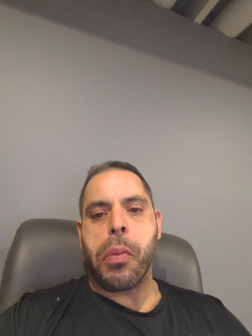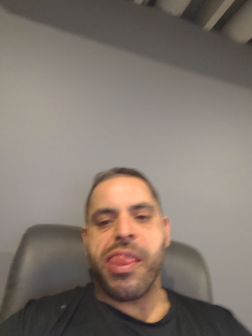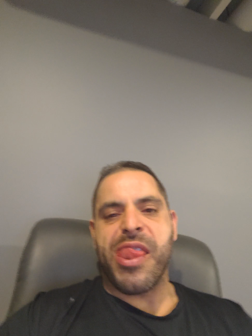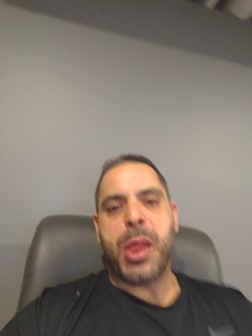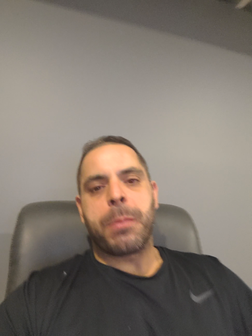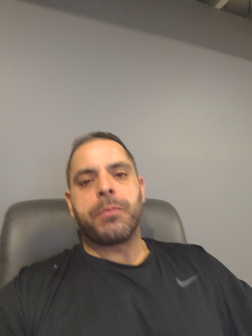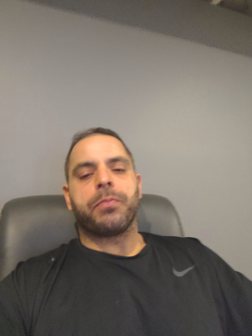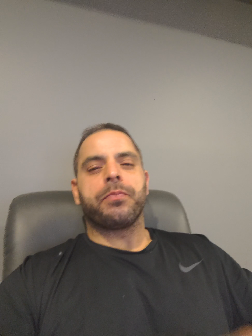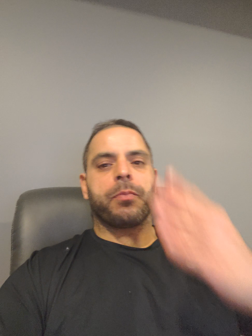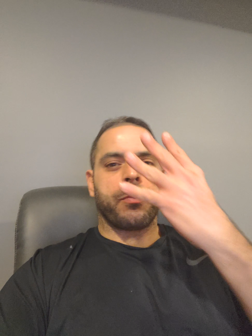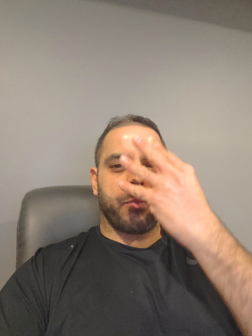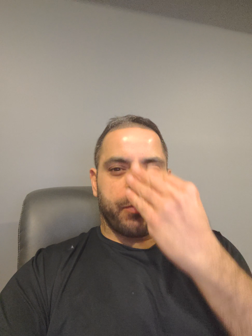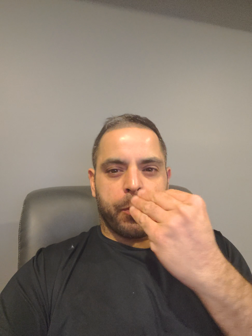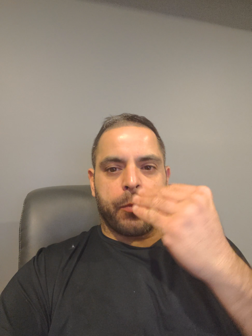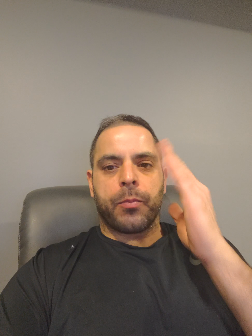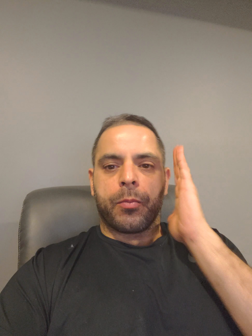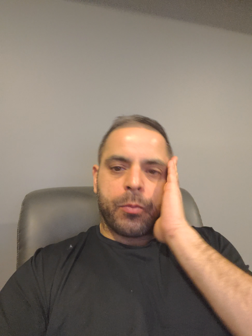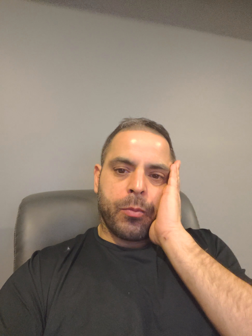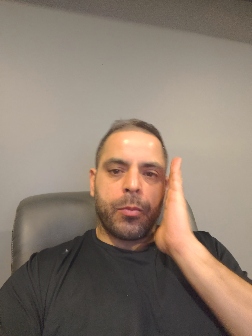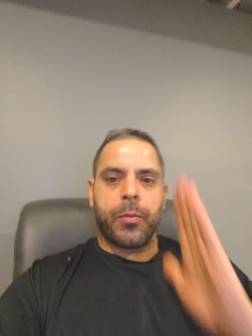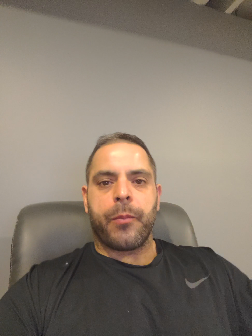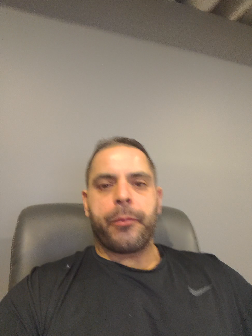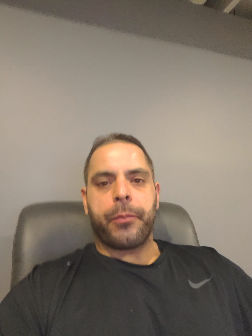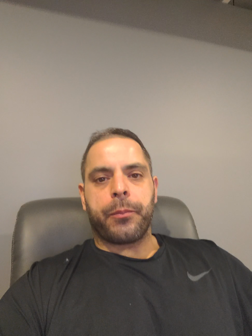nap